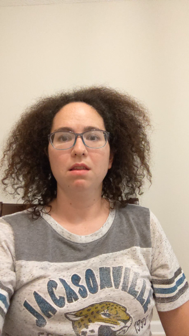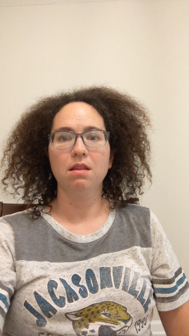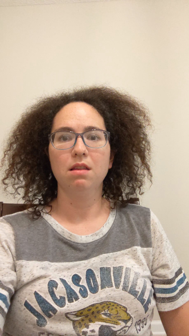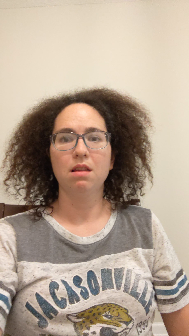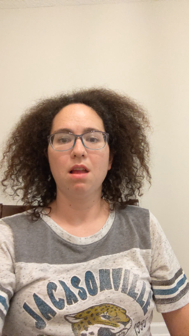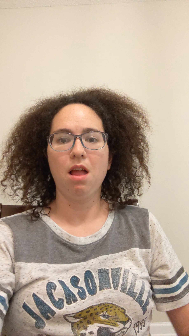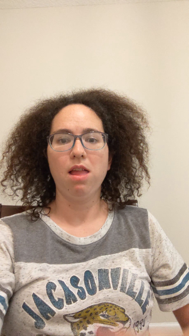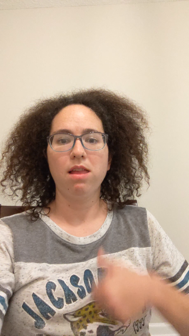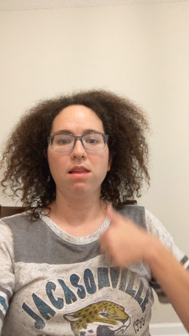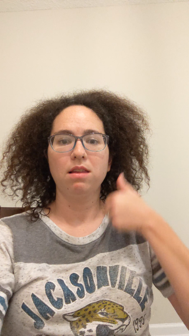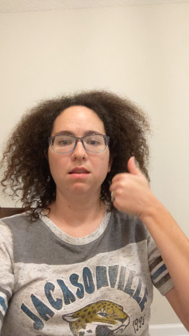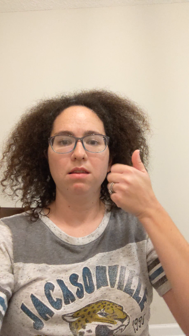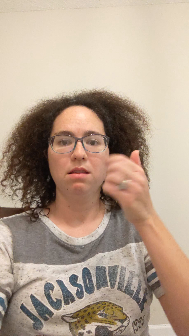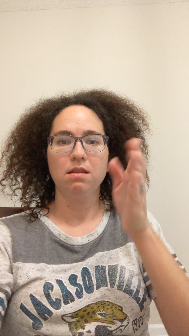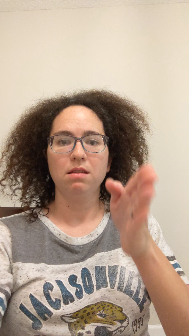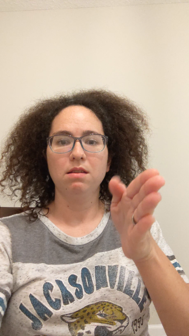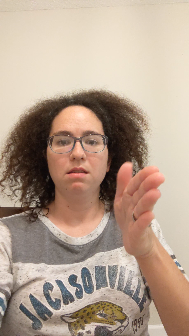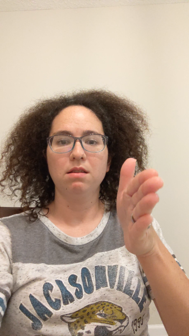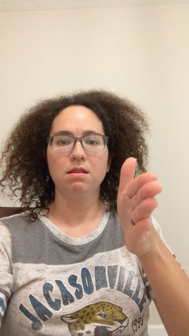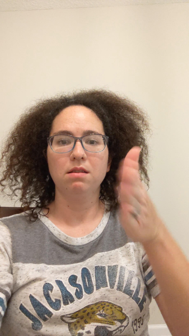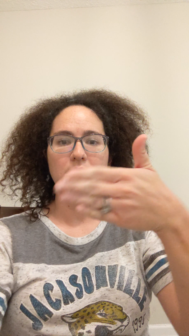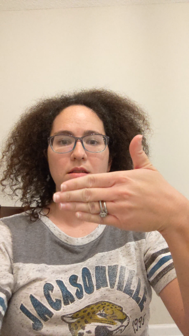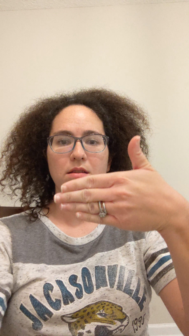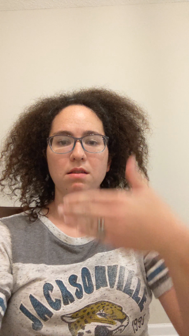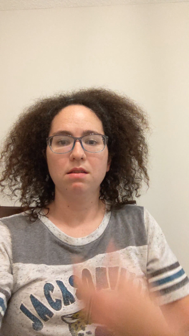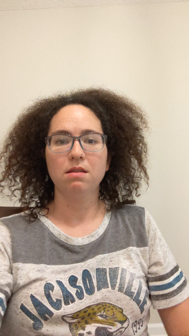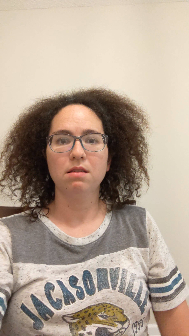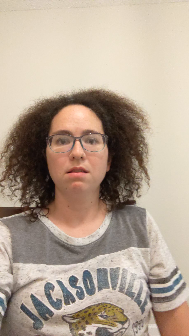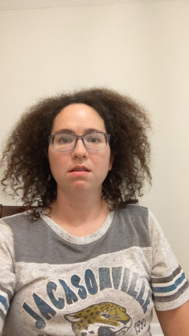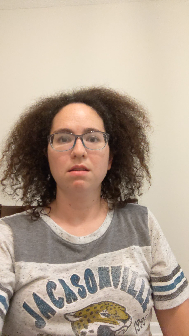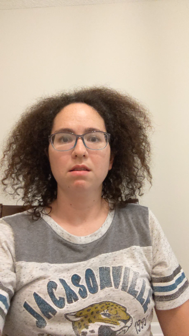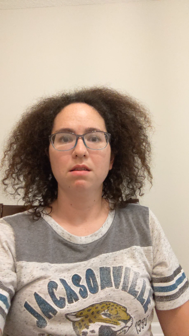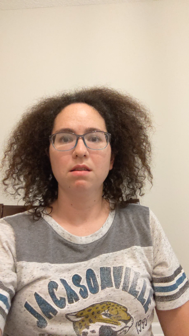living room